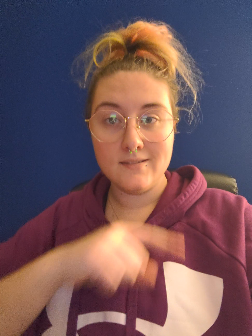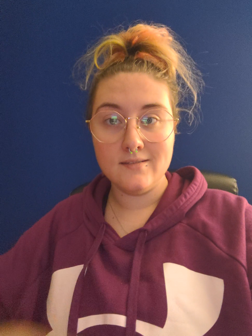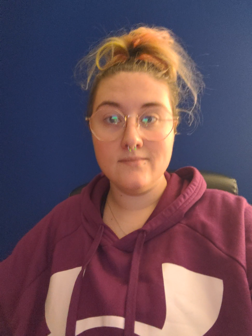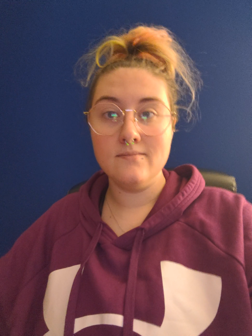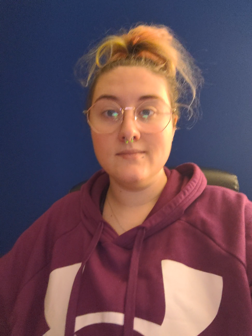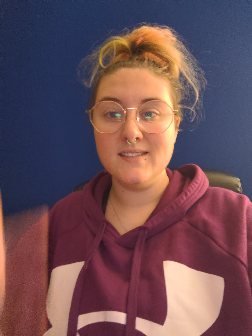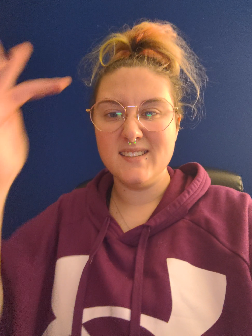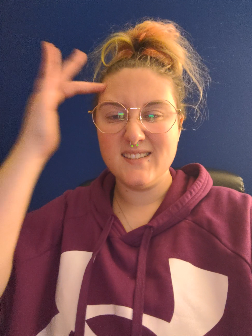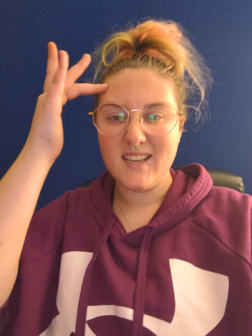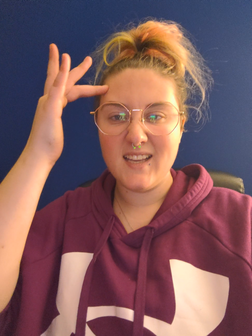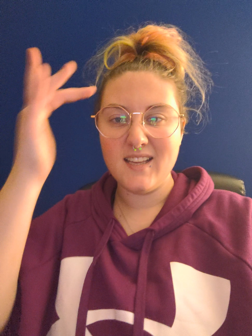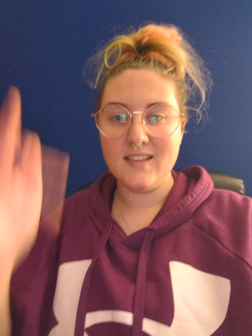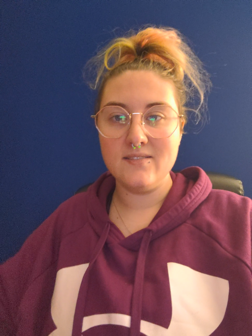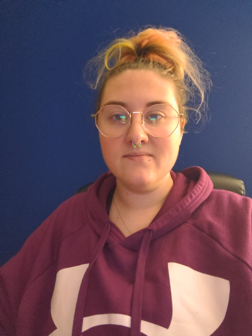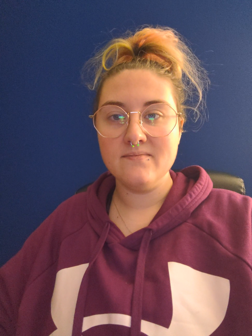sick